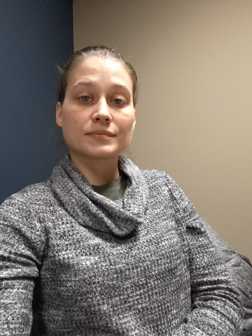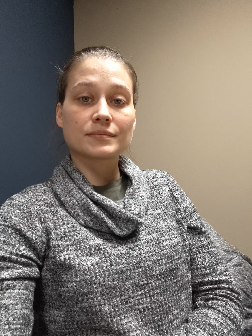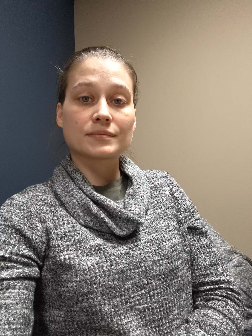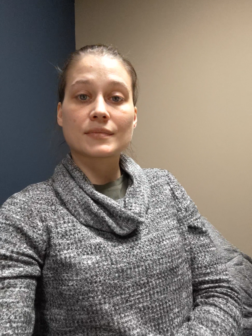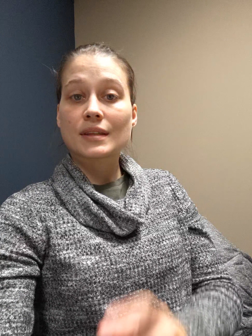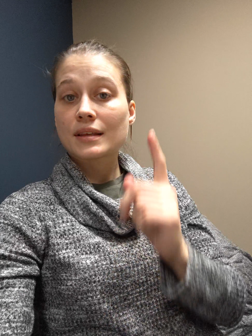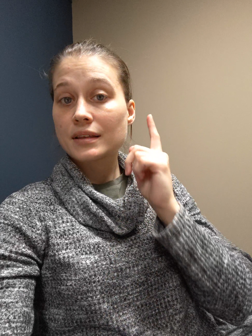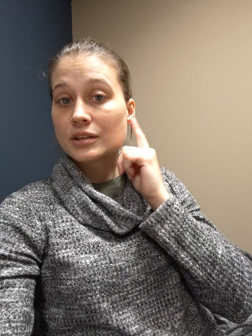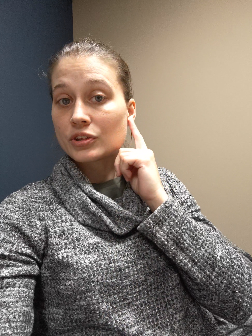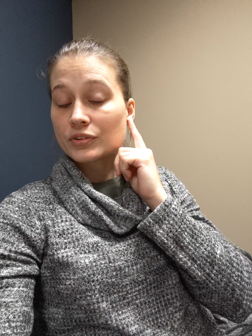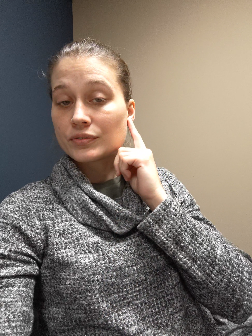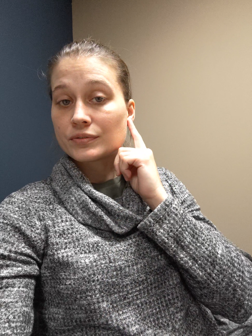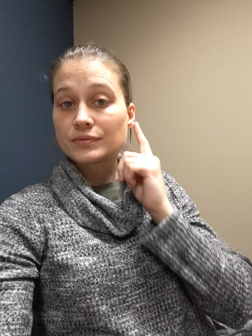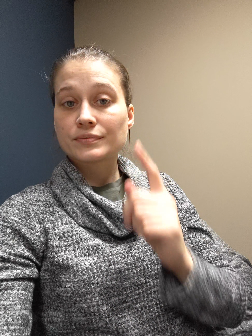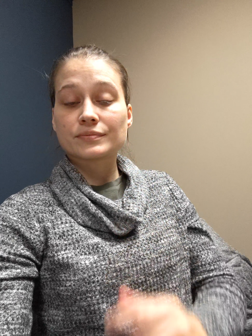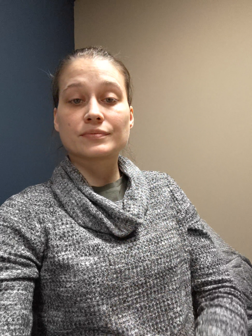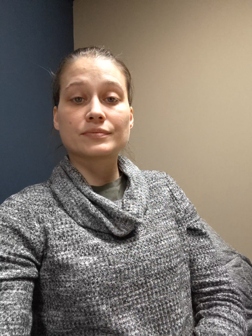ear